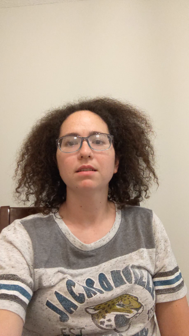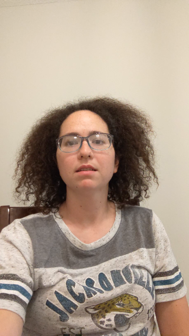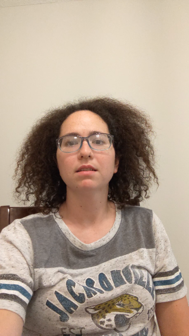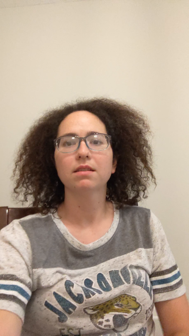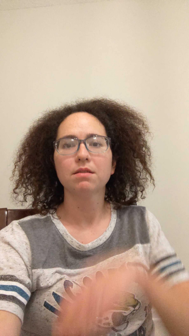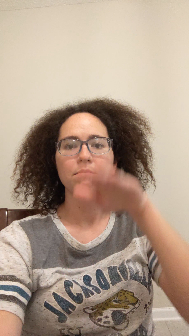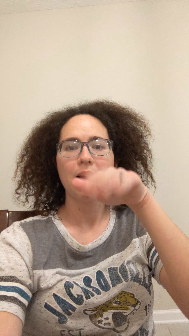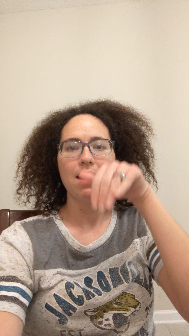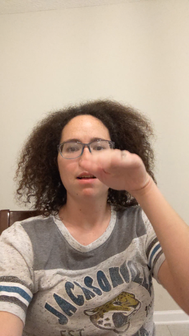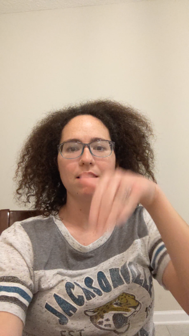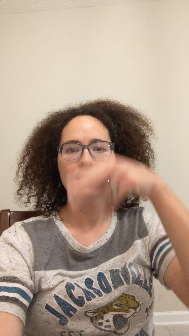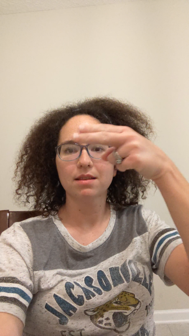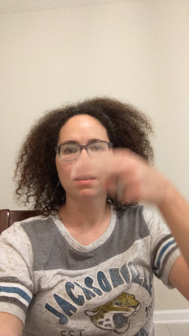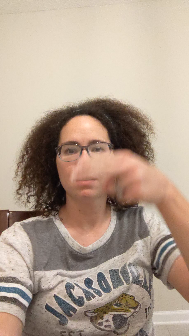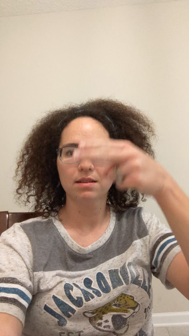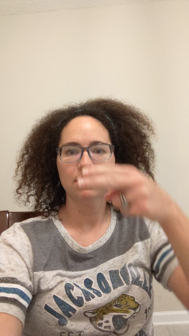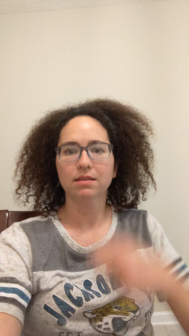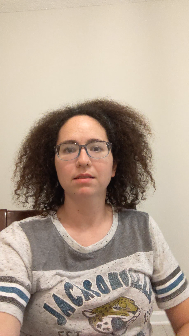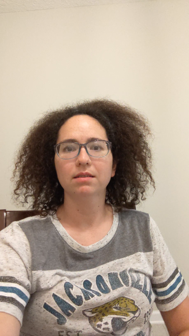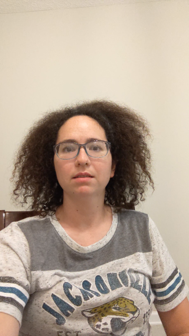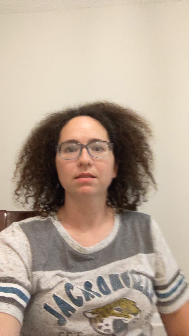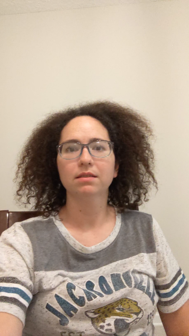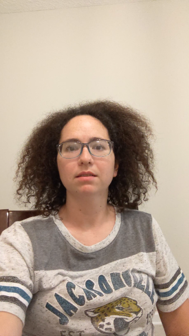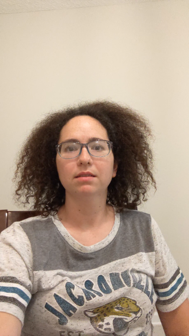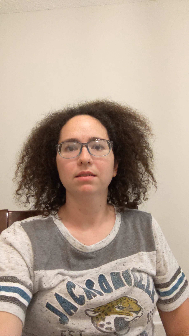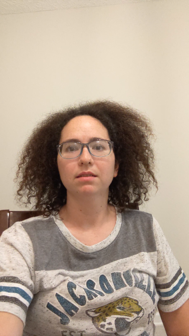pet's name